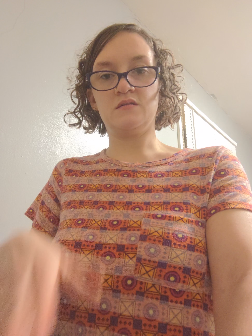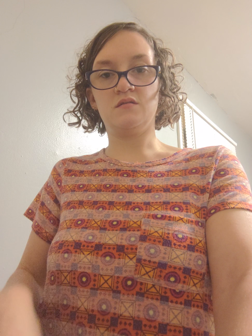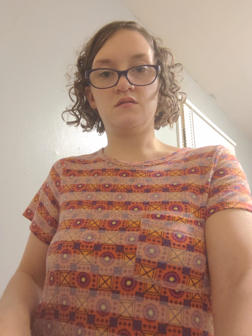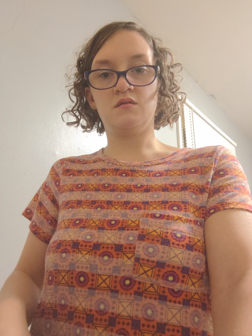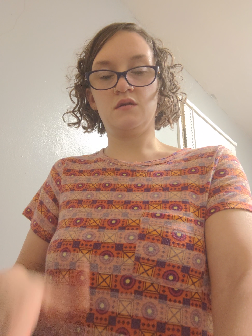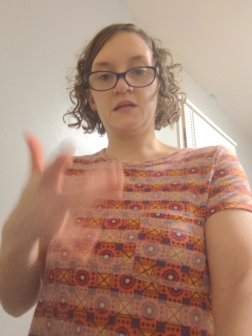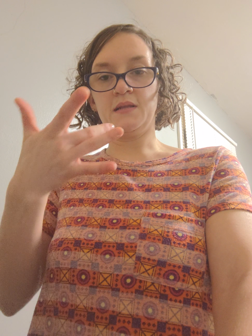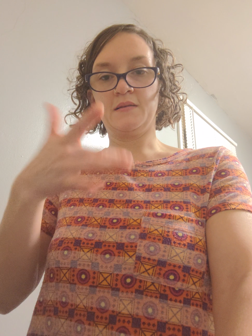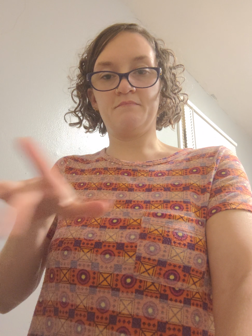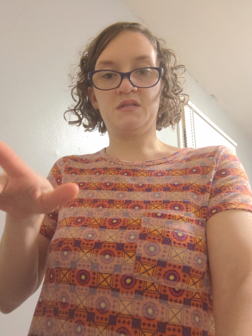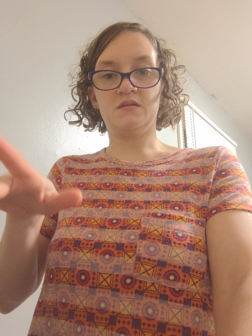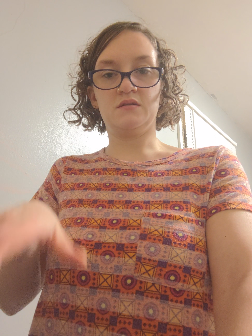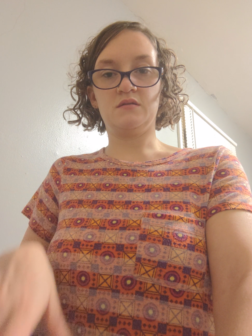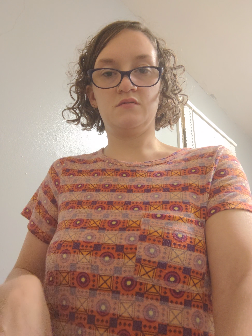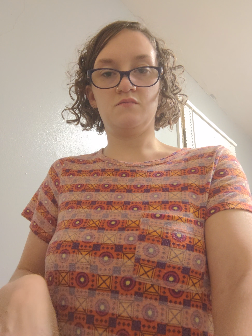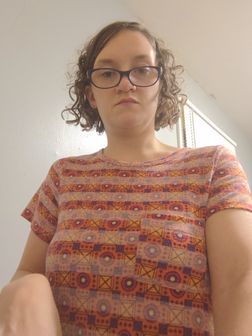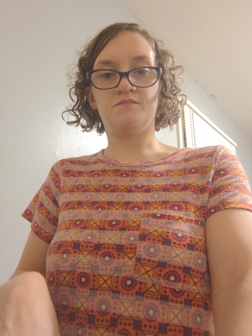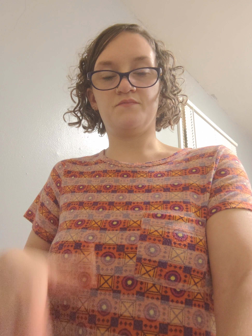empty